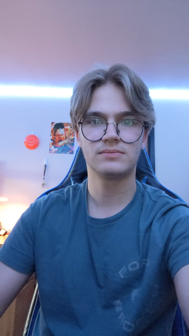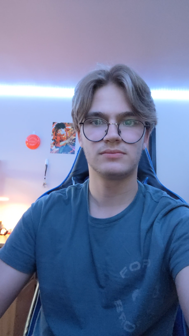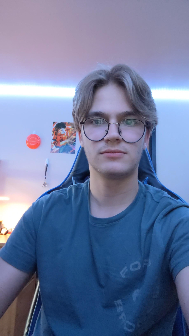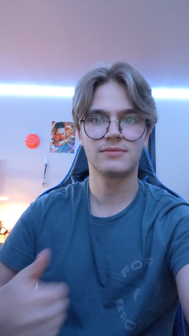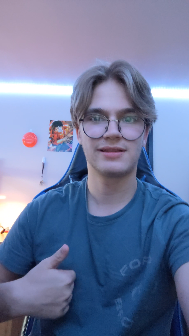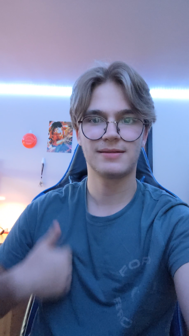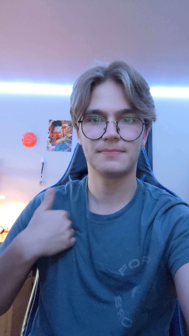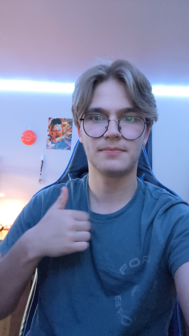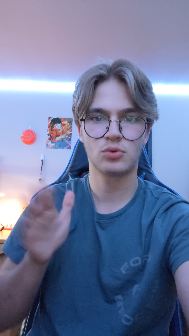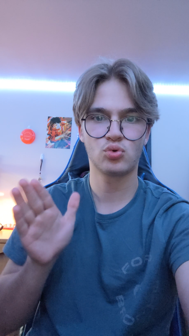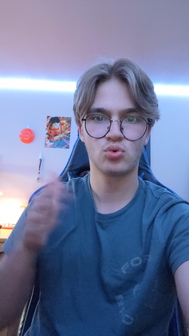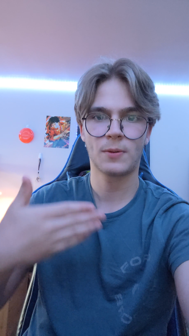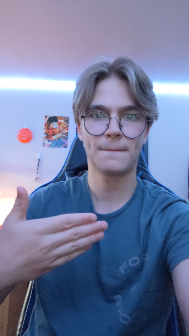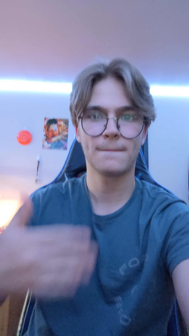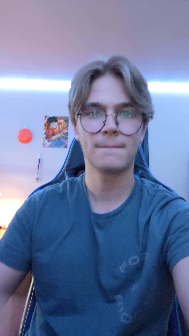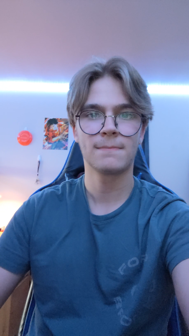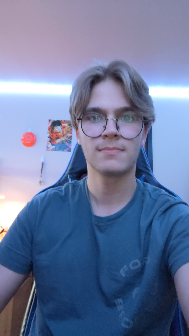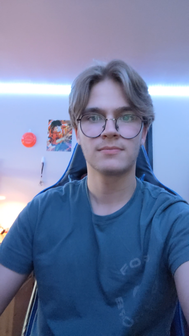living room